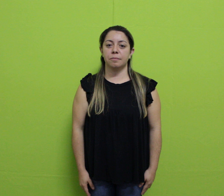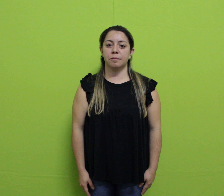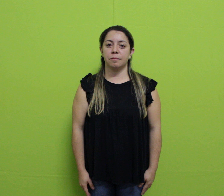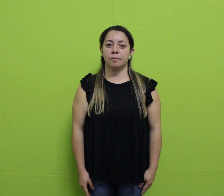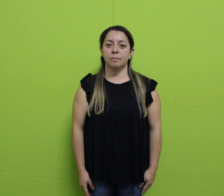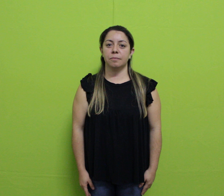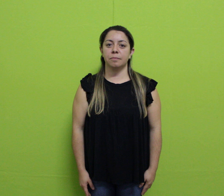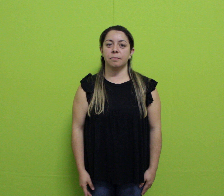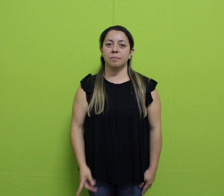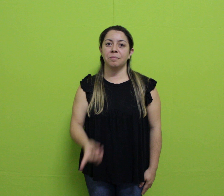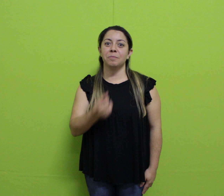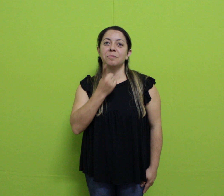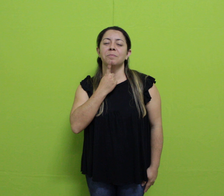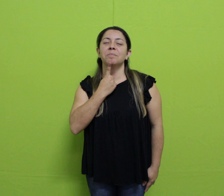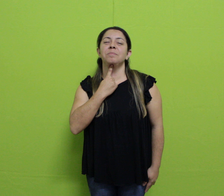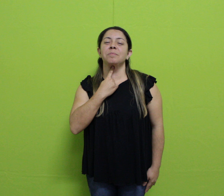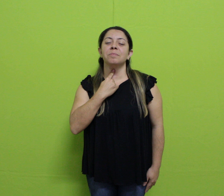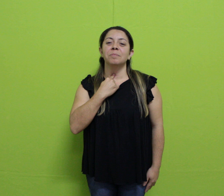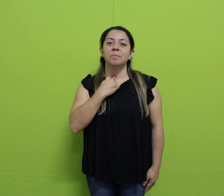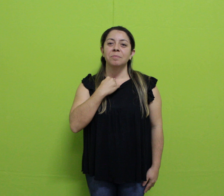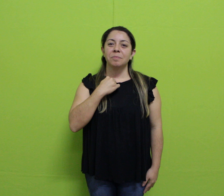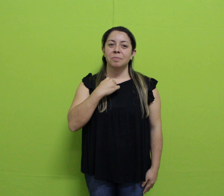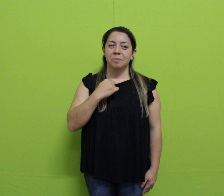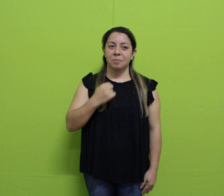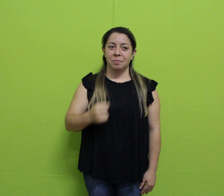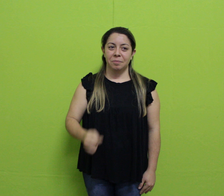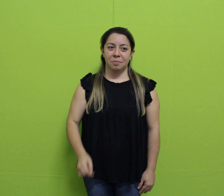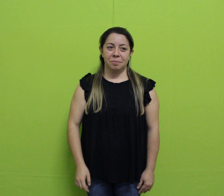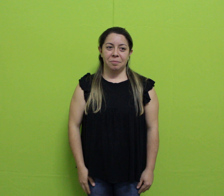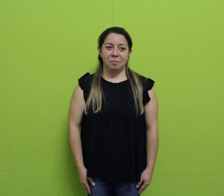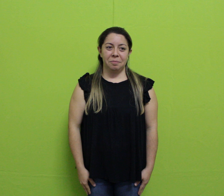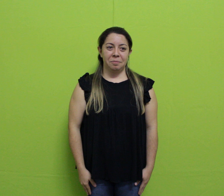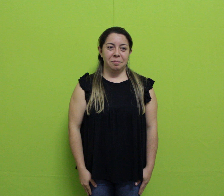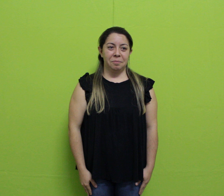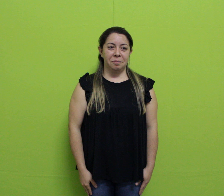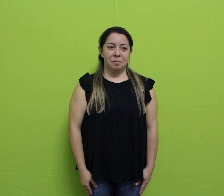vontade